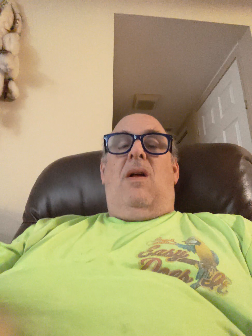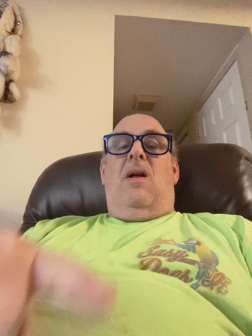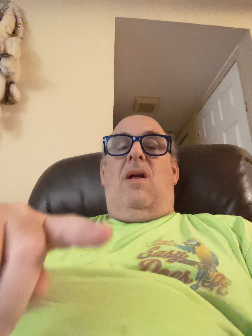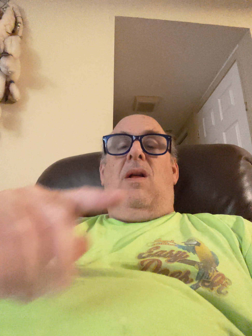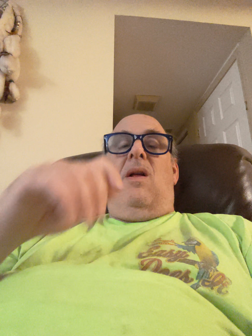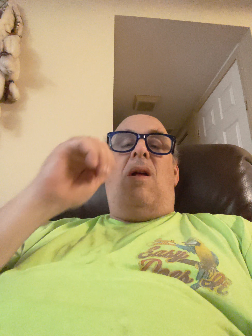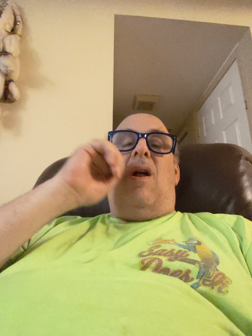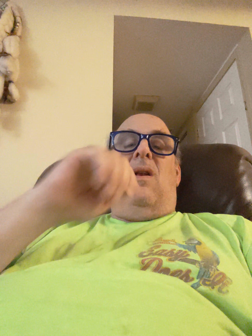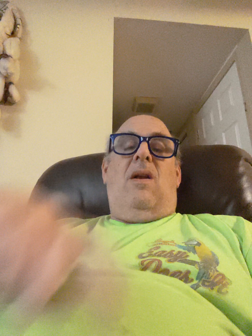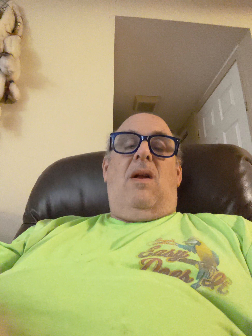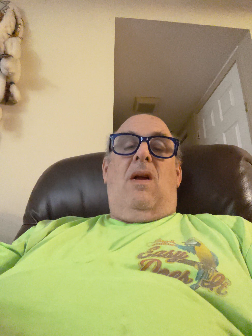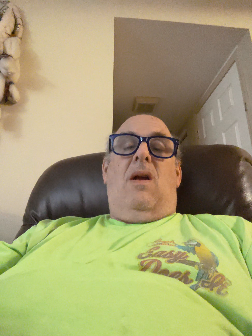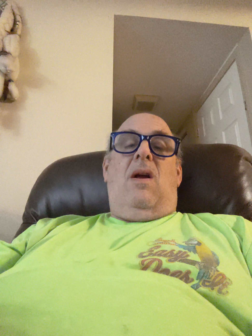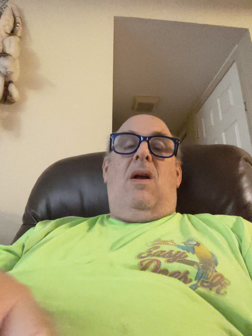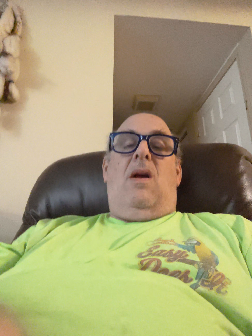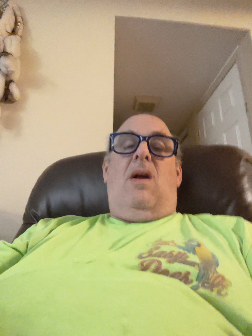aunt